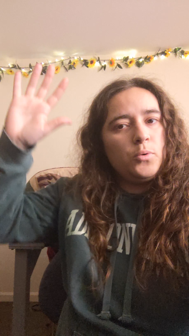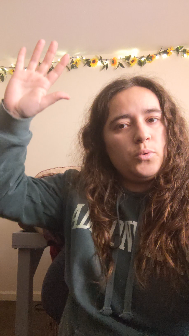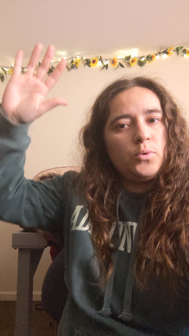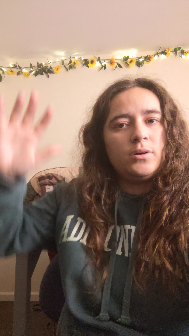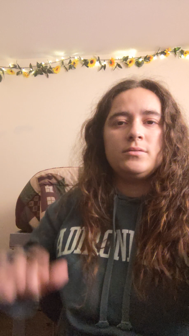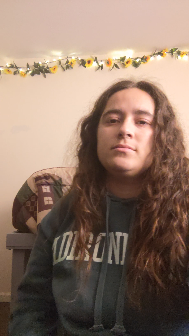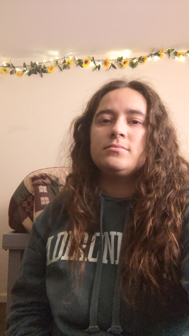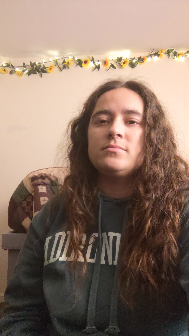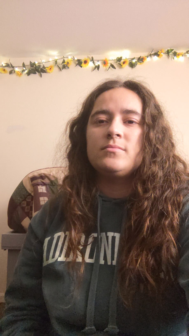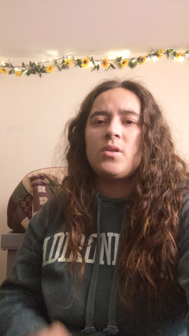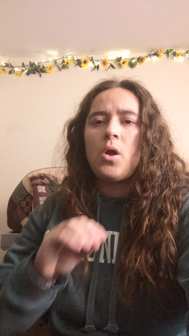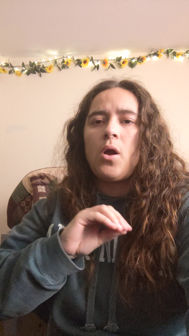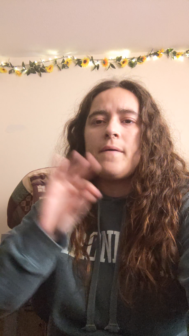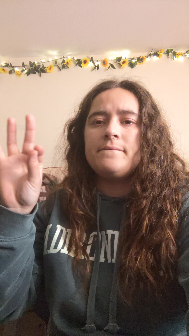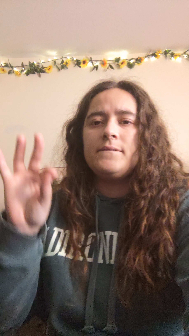off